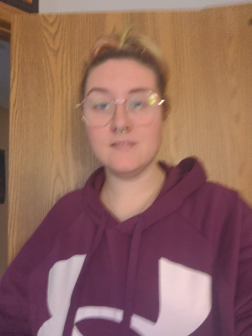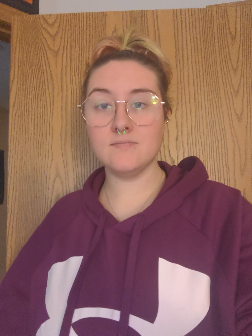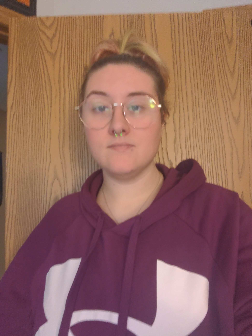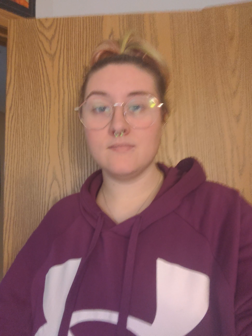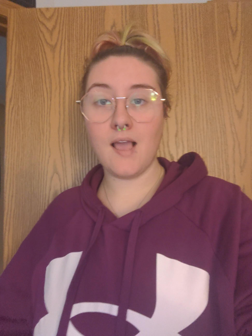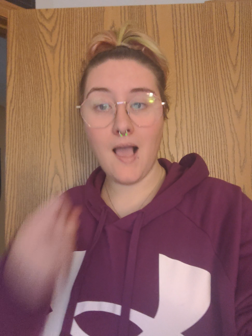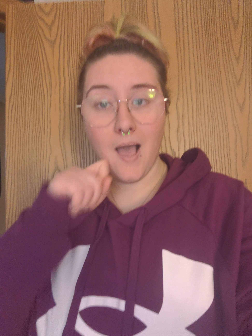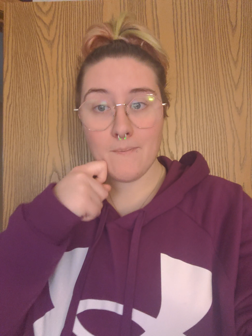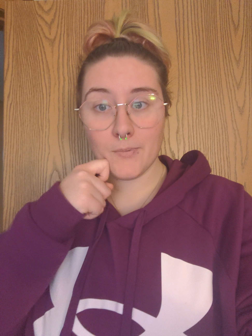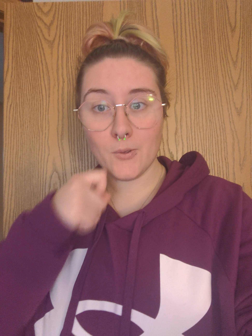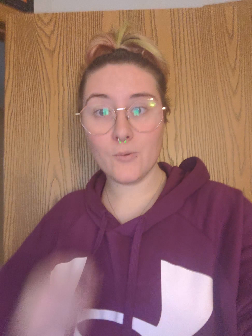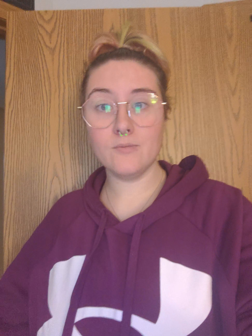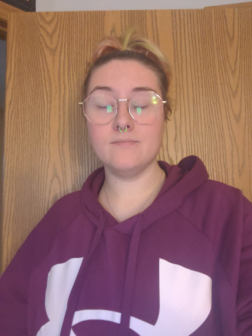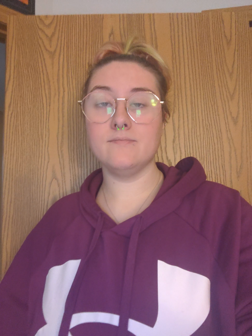apple